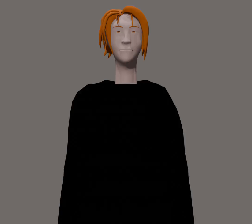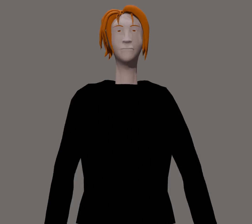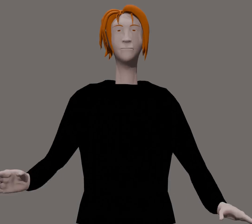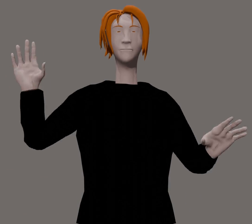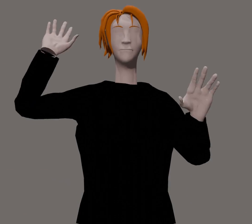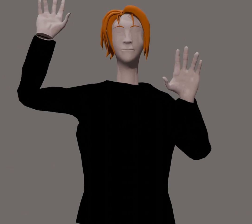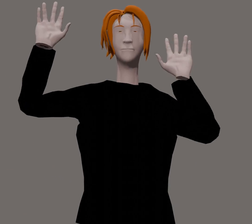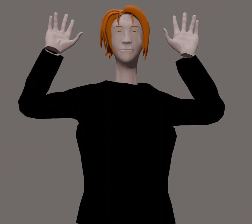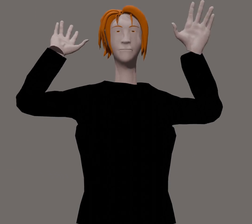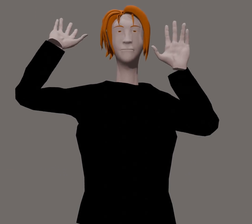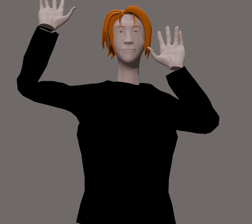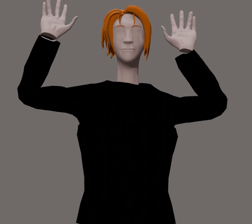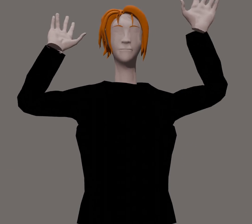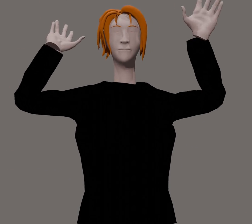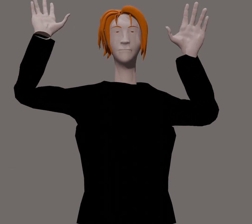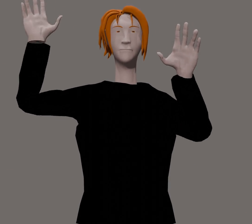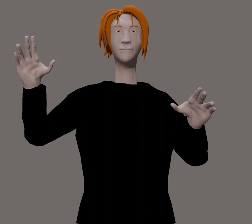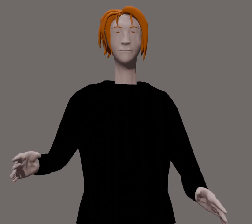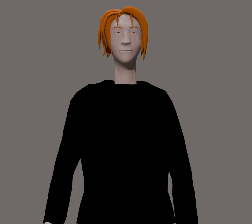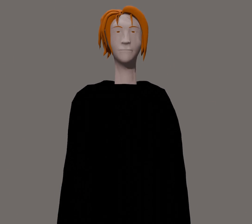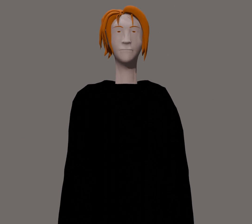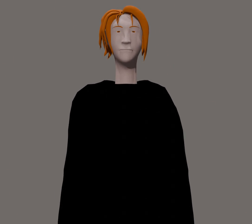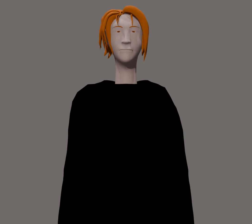Cloud